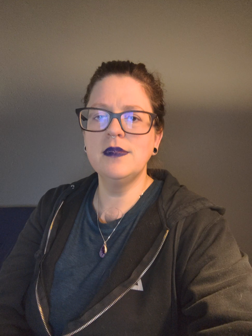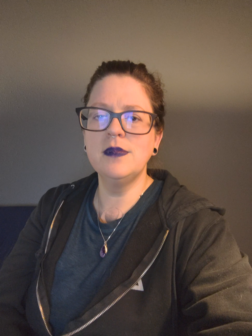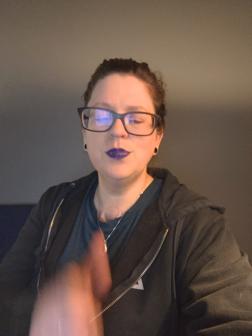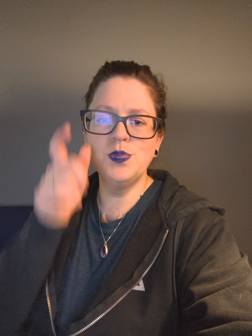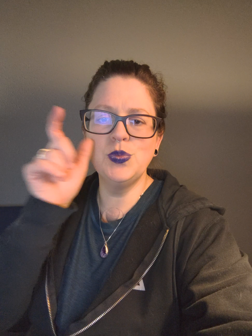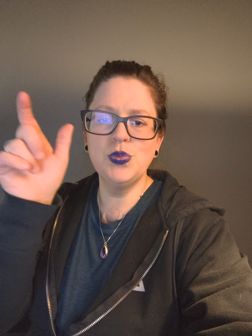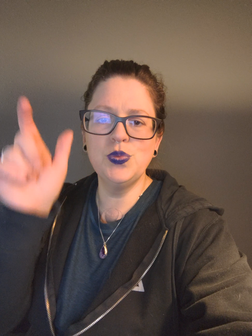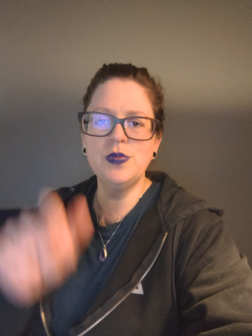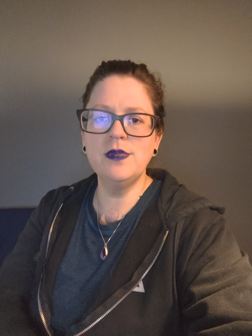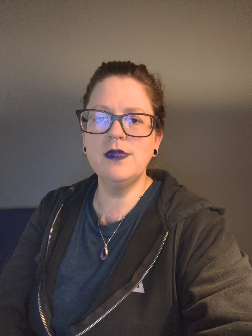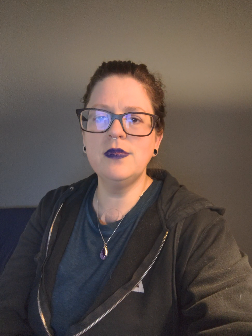moon